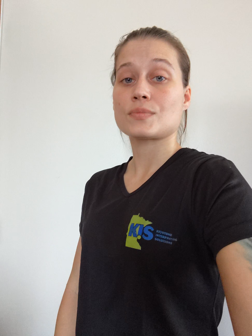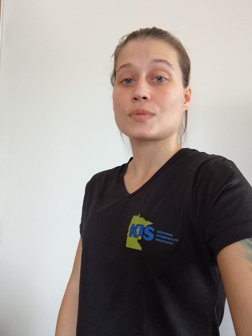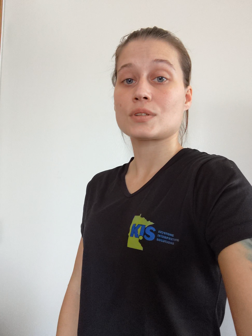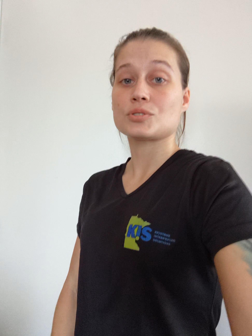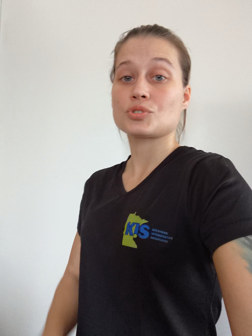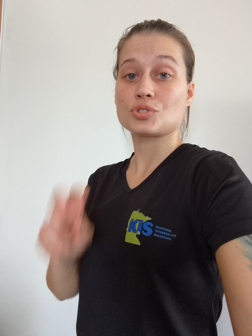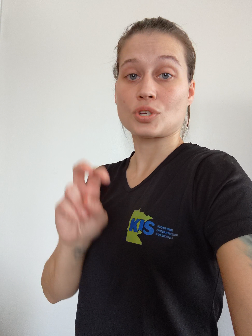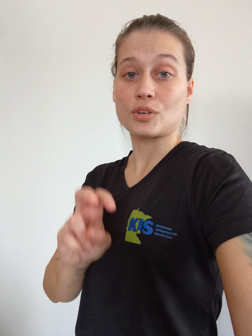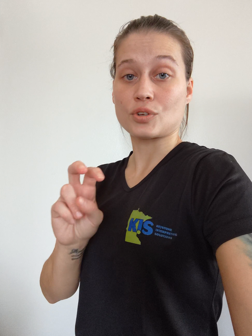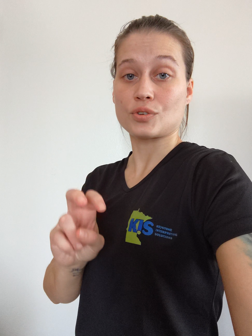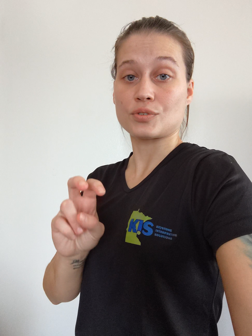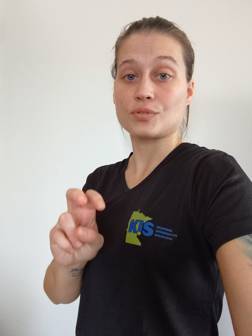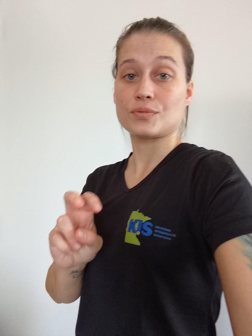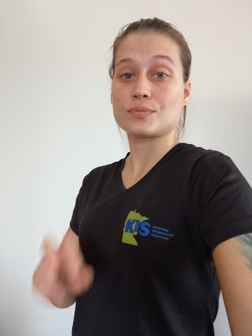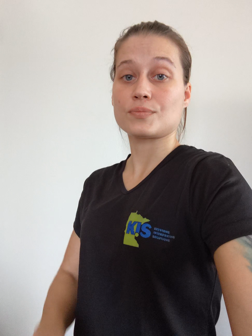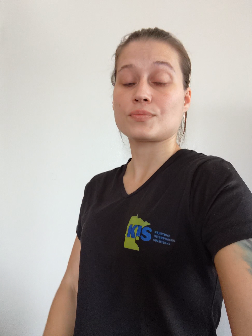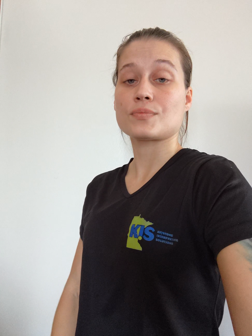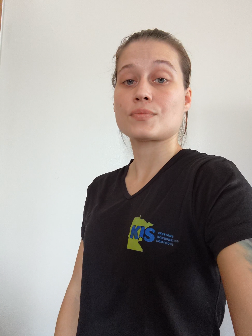chair